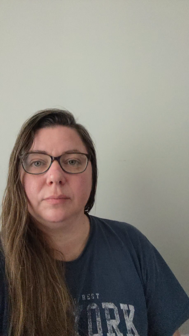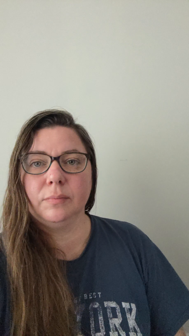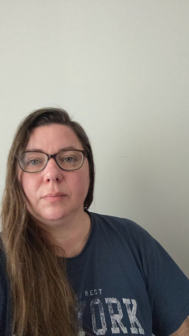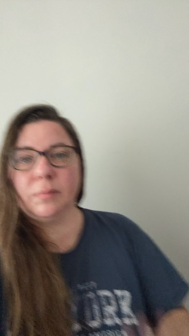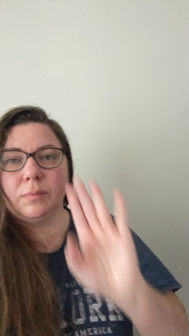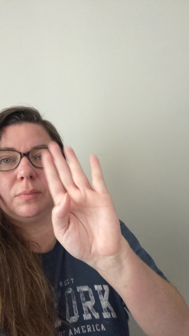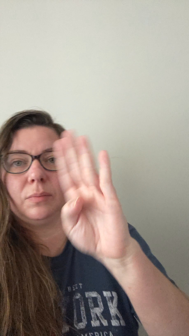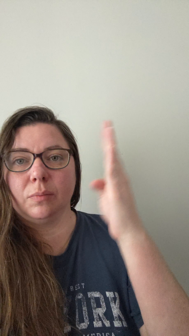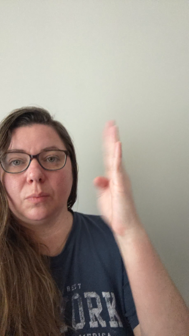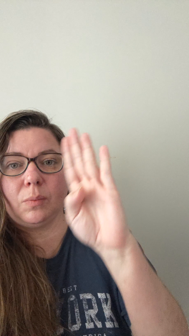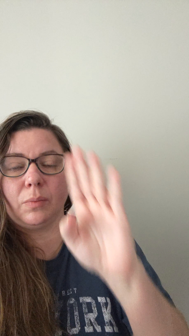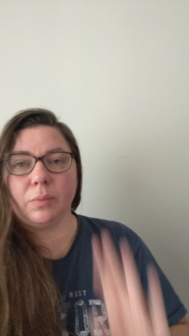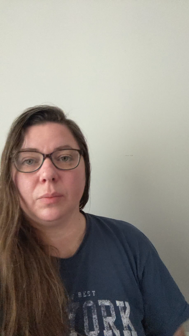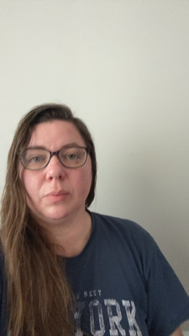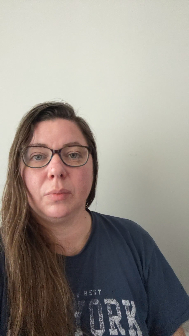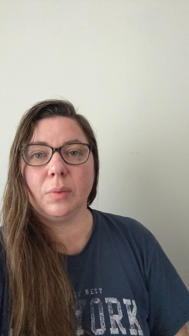door